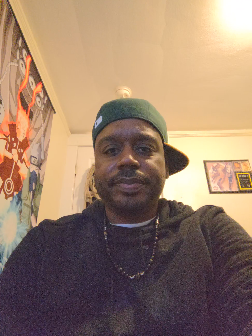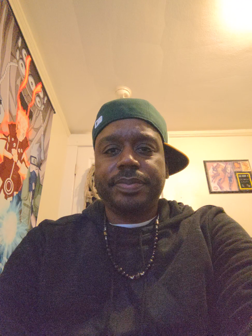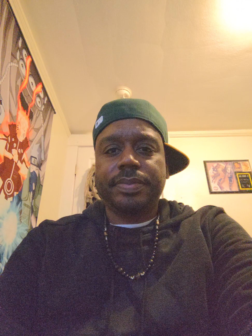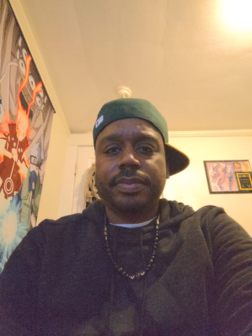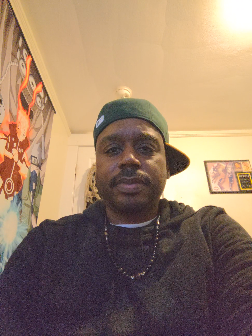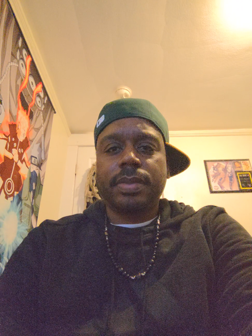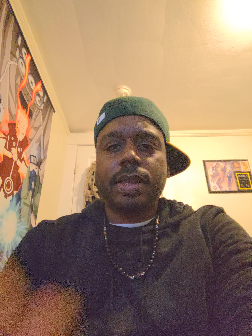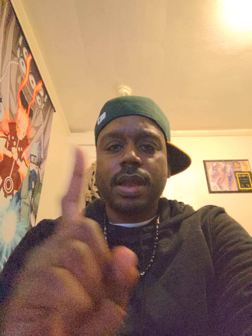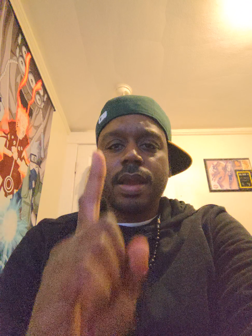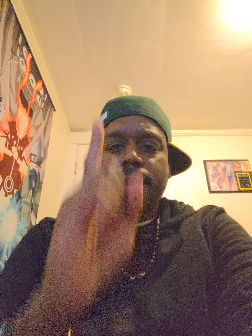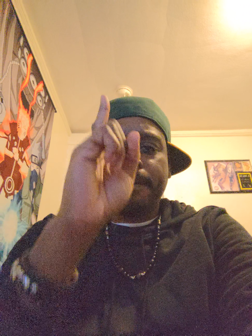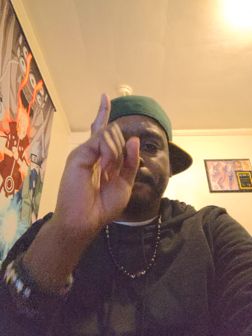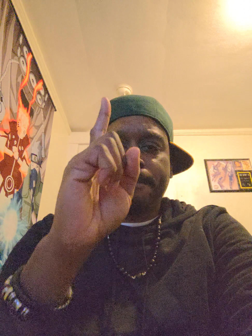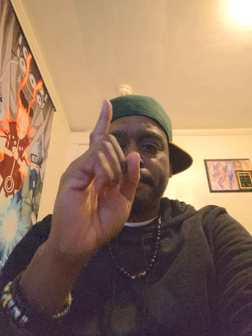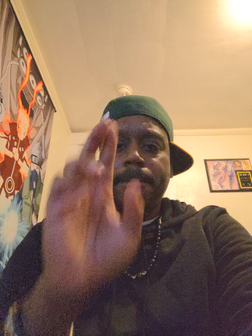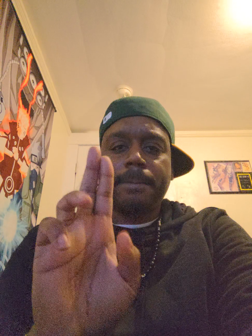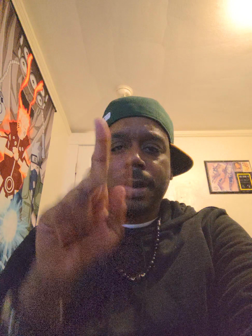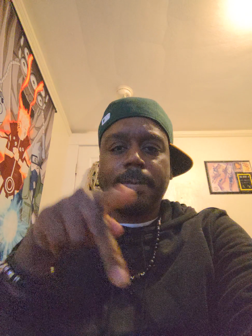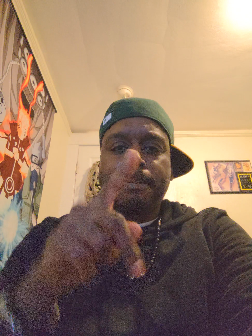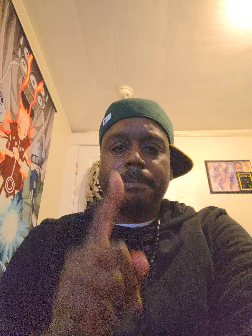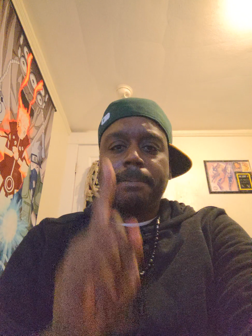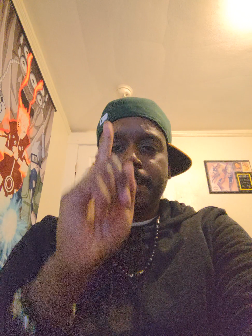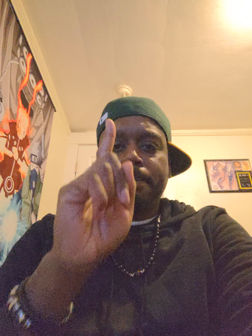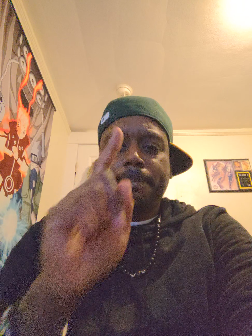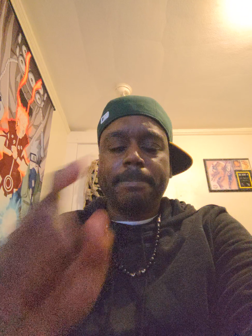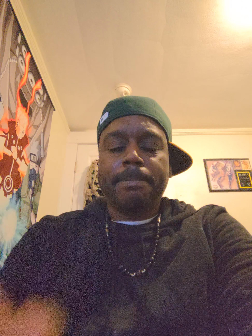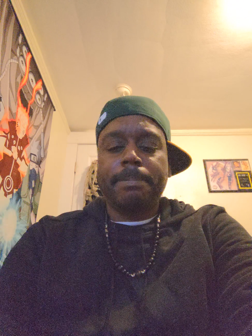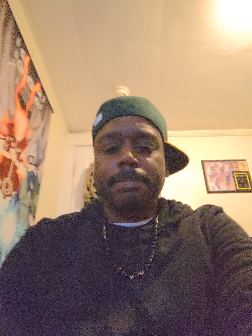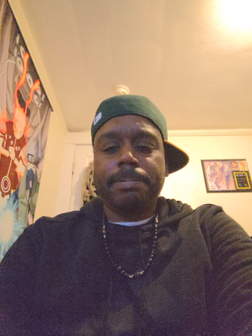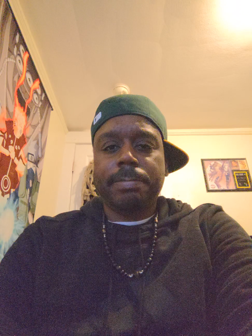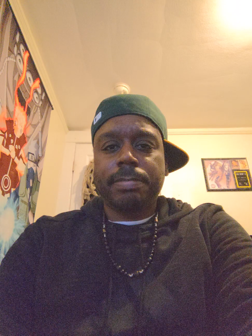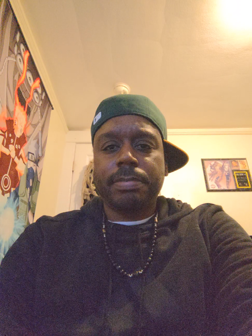up